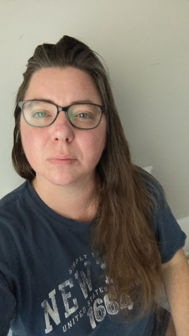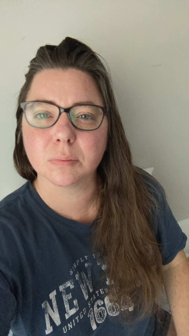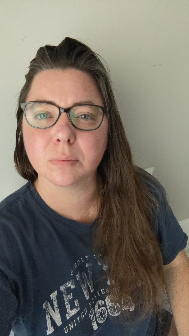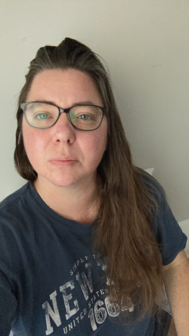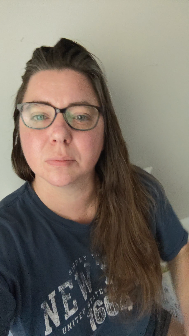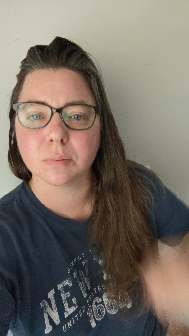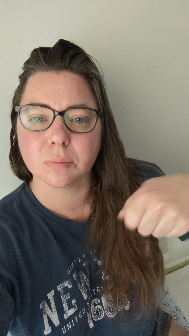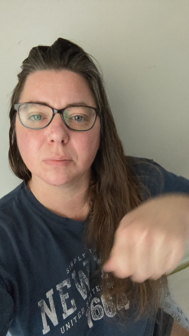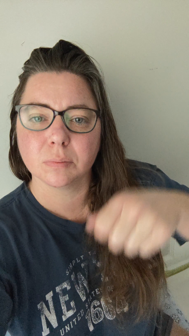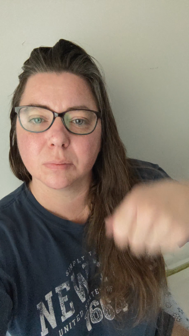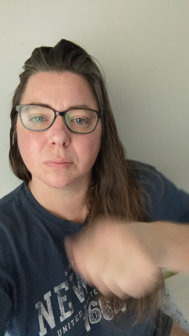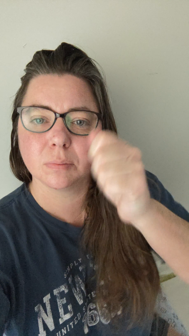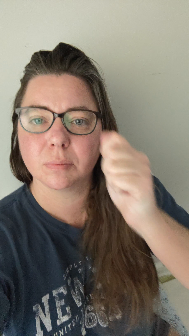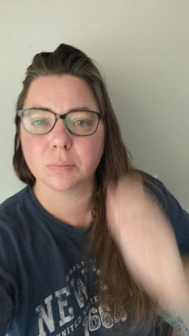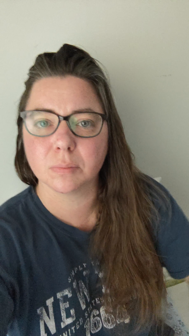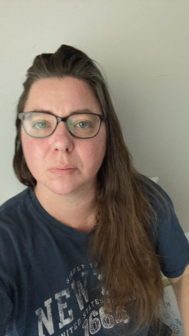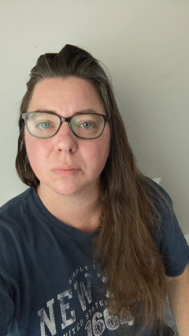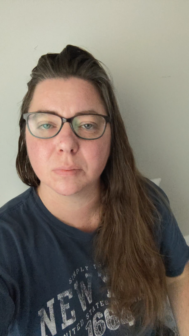shovel